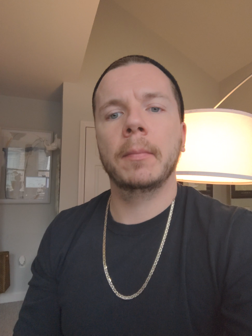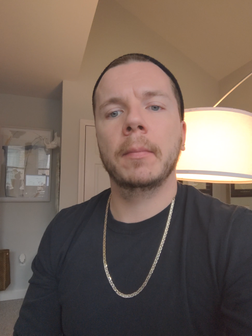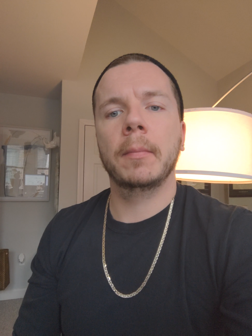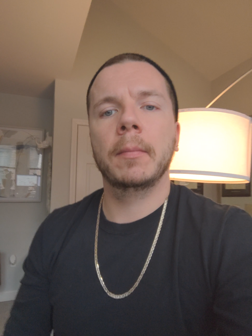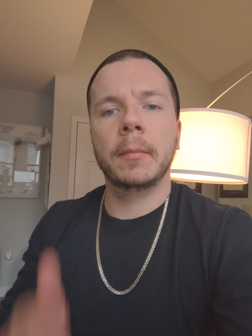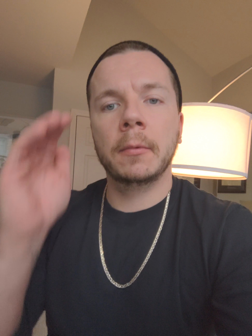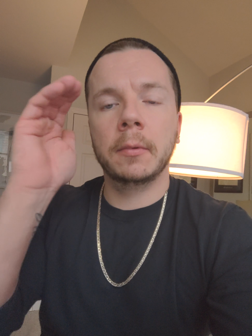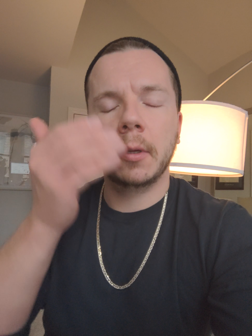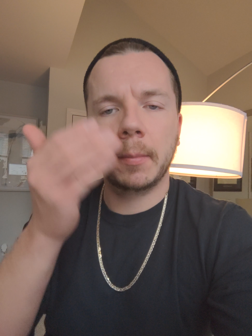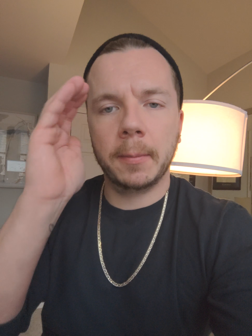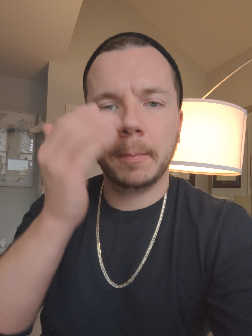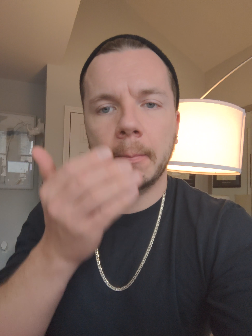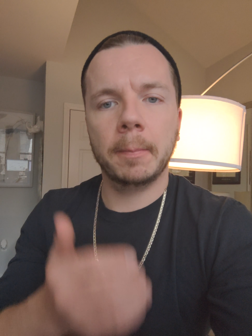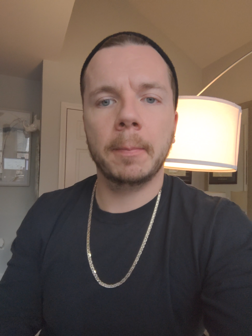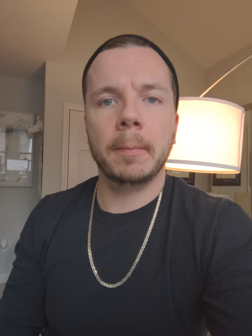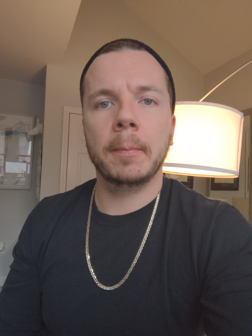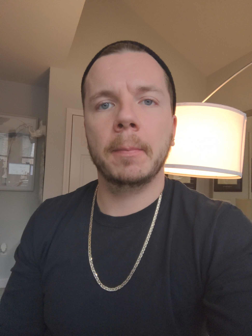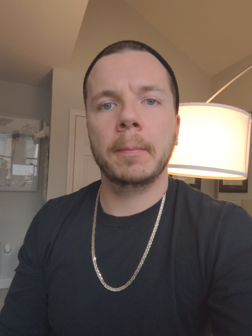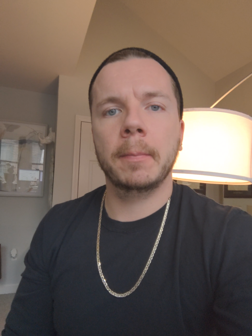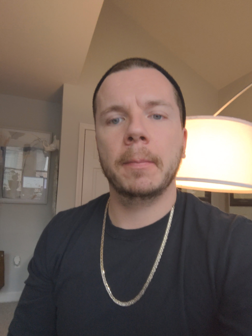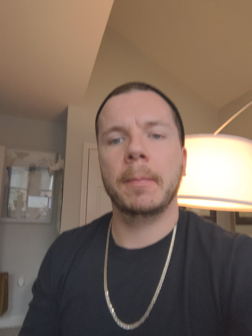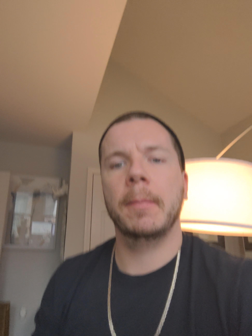sleepy